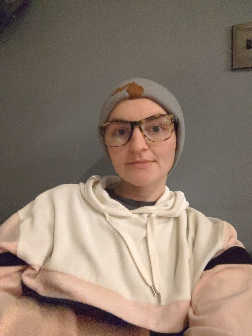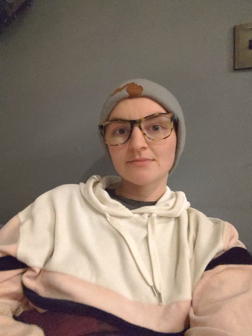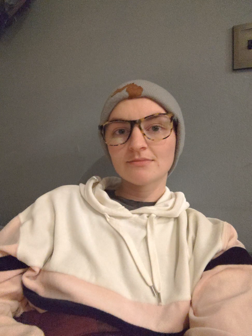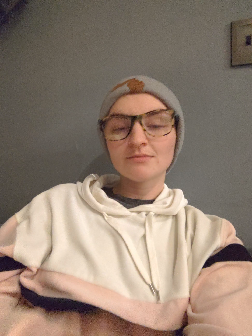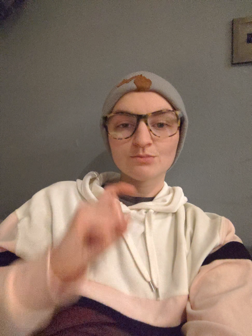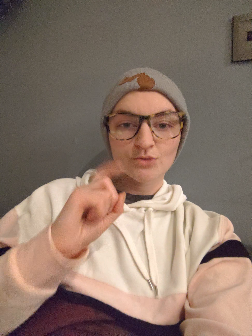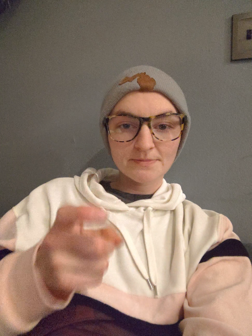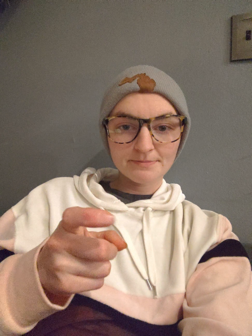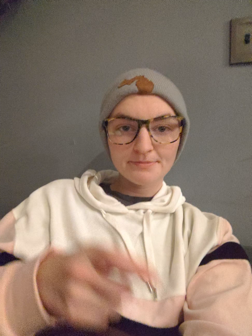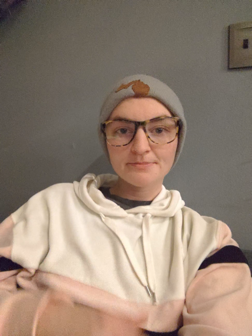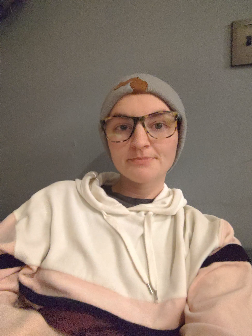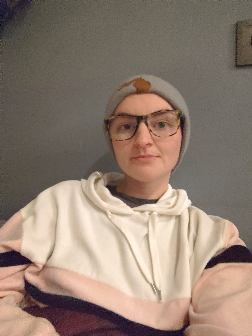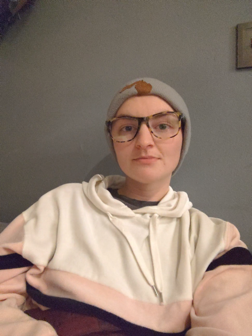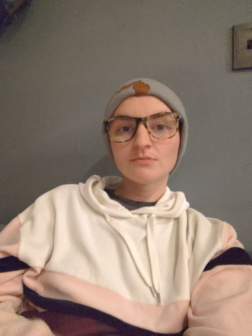gift